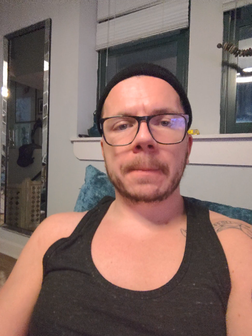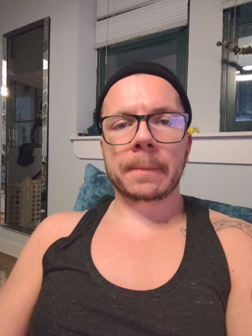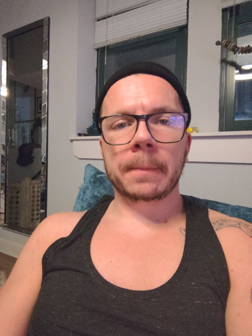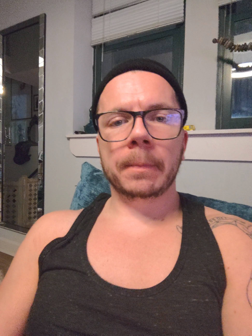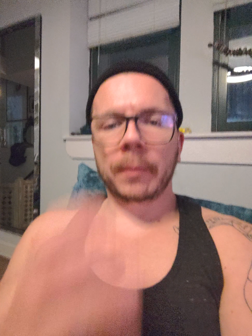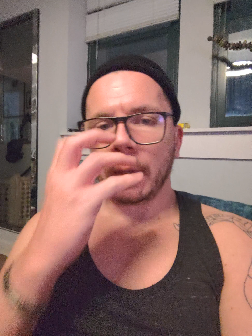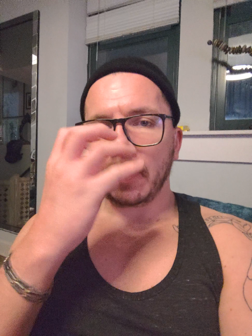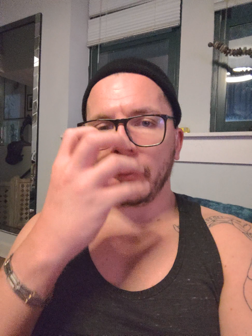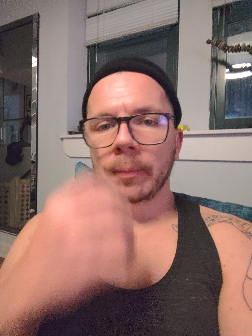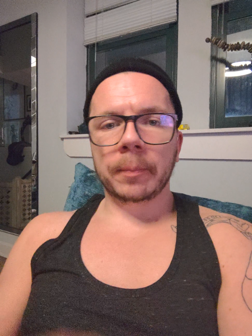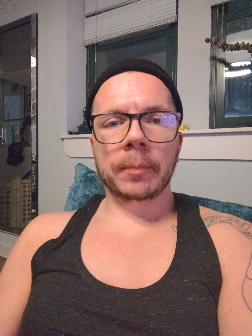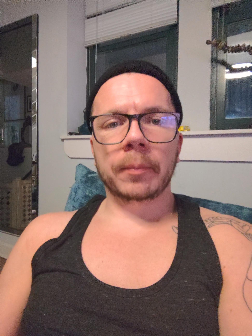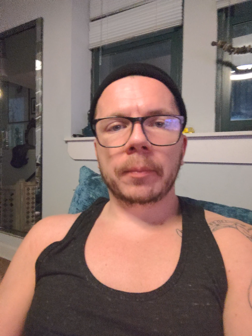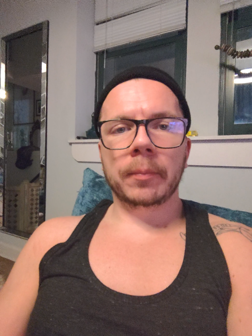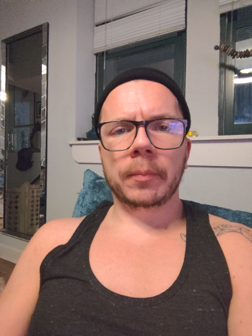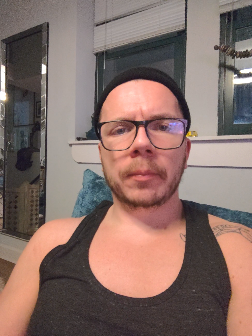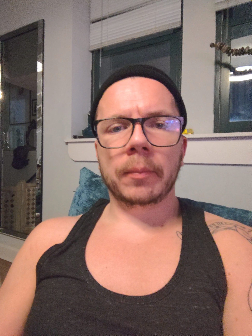clown